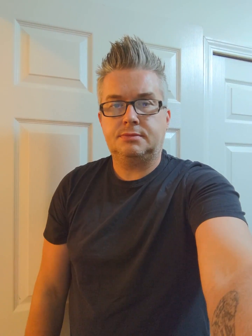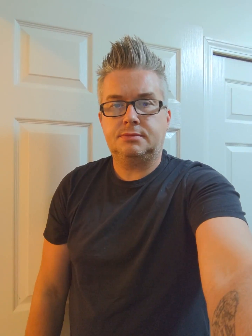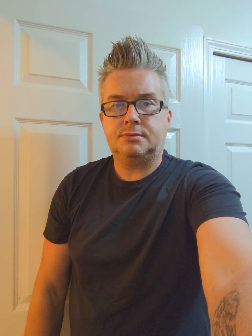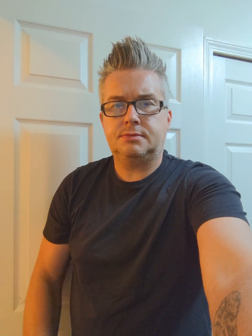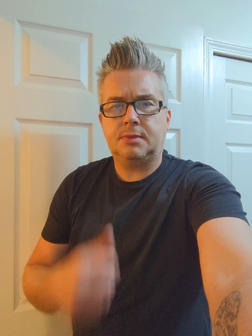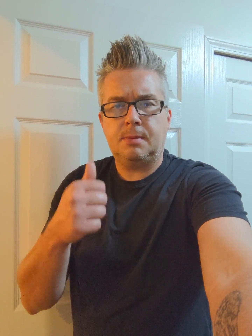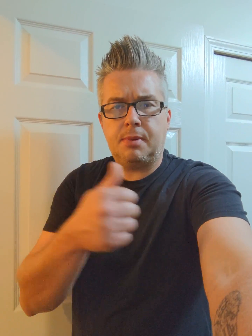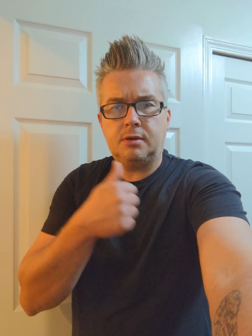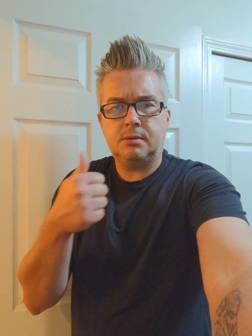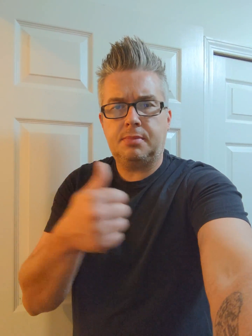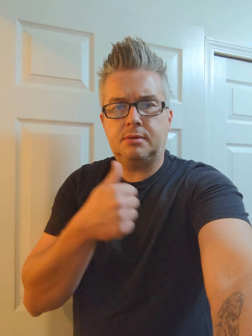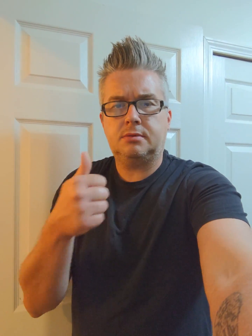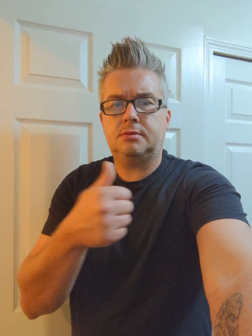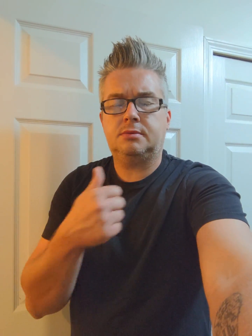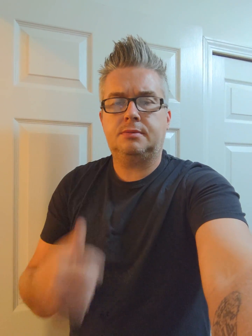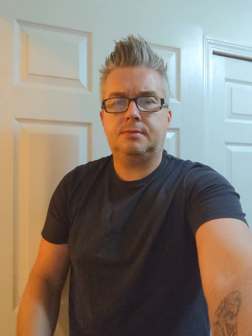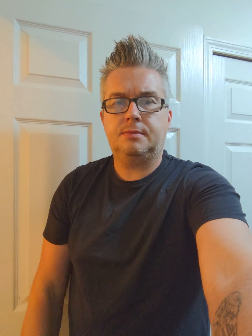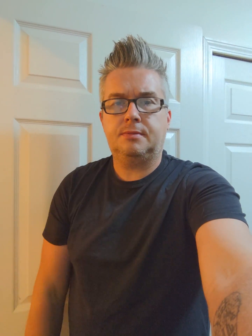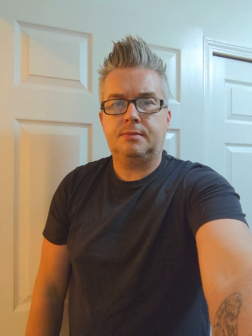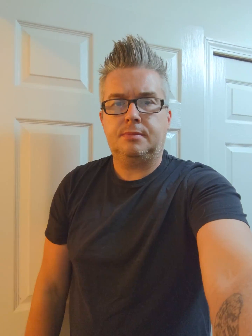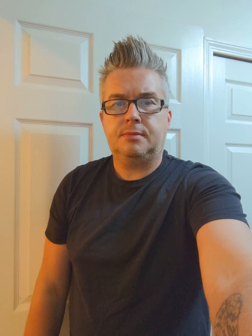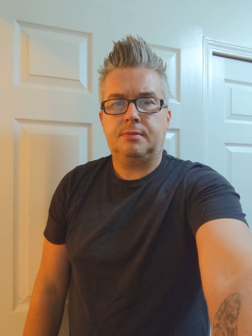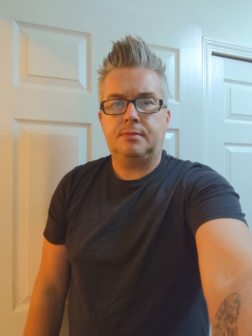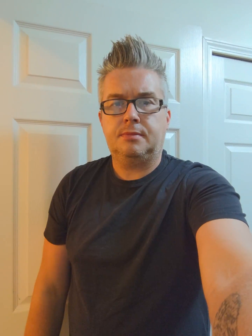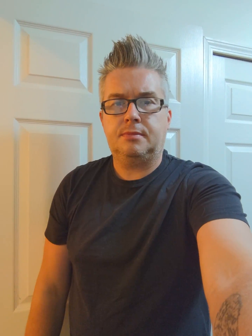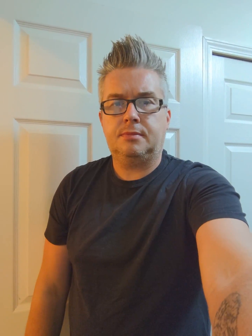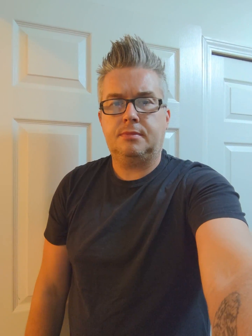basement